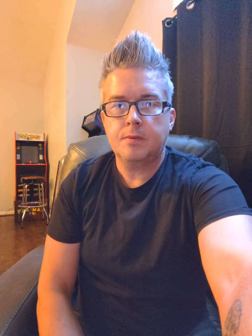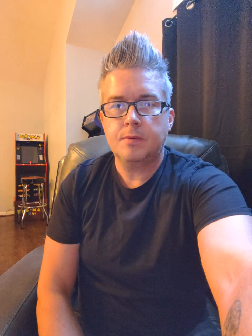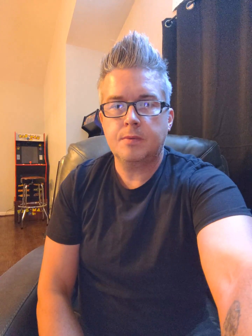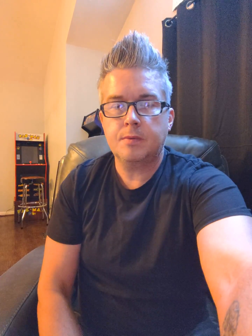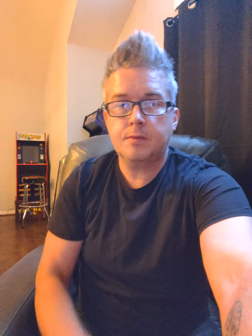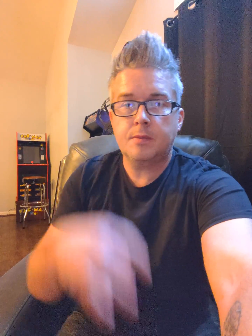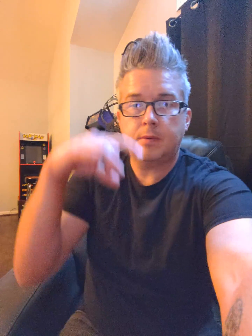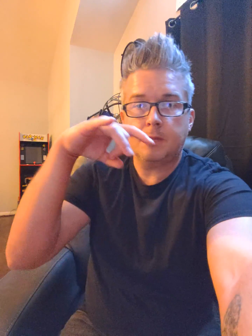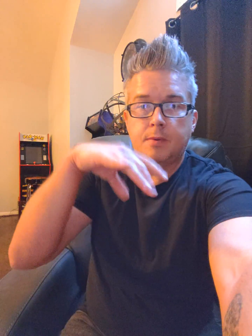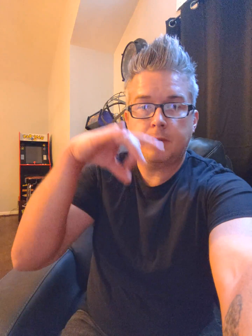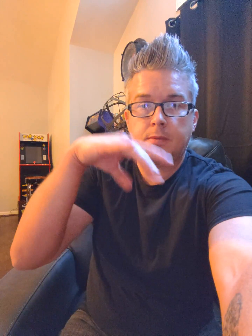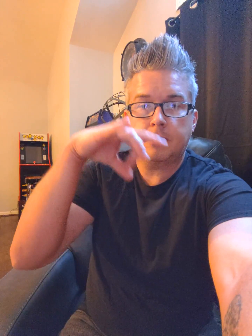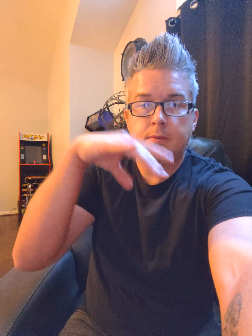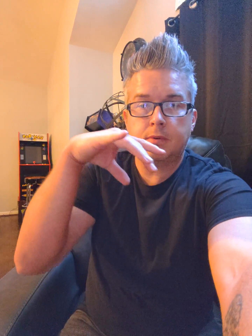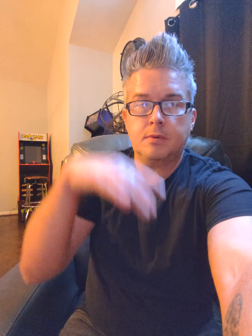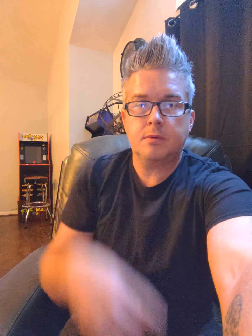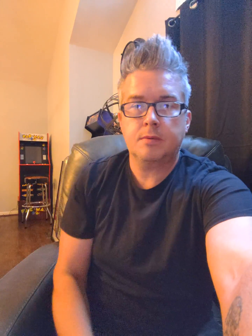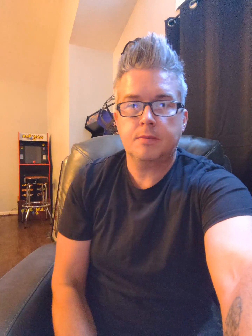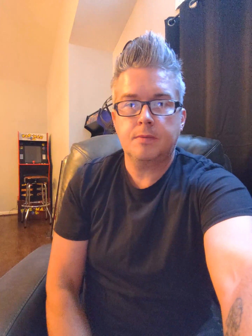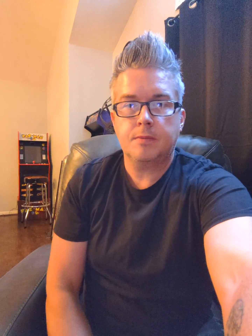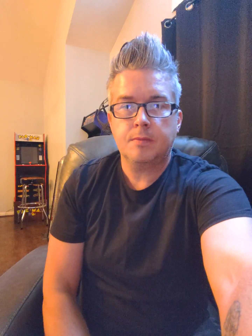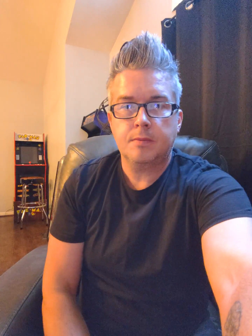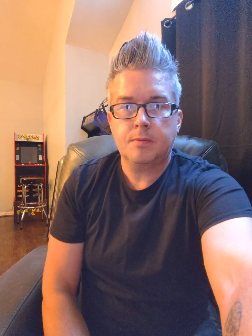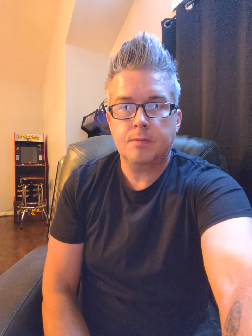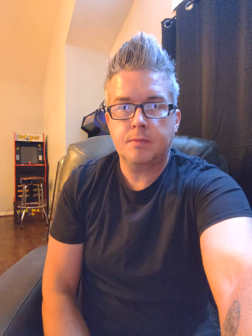pumpkin